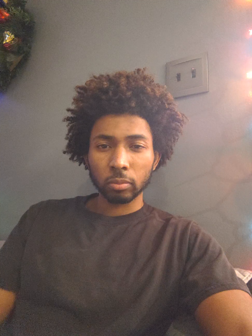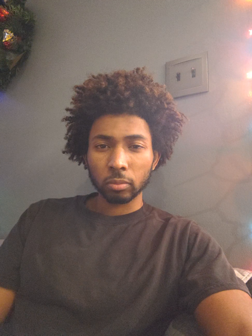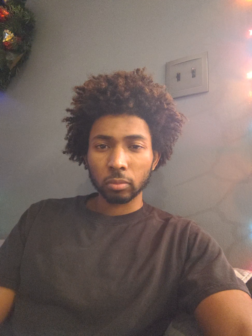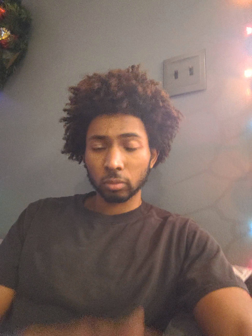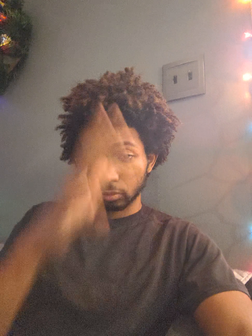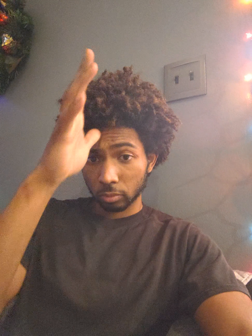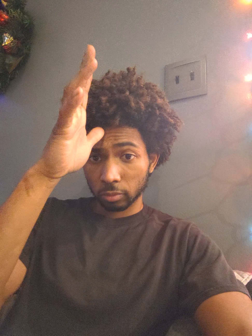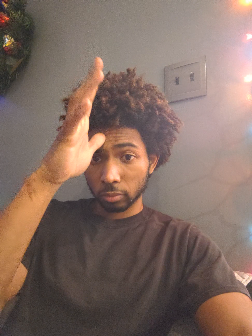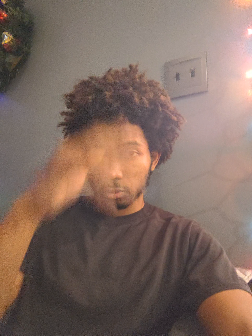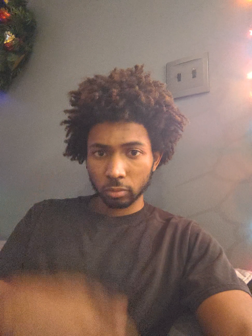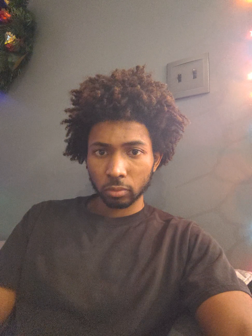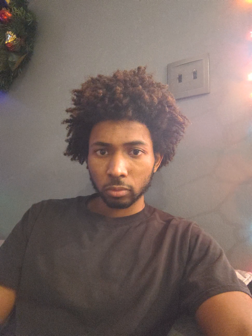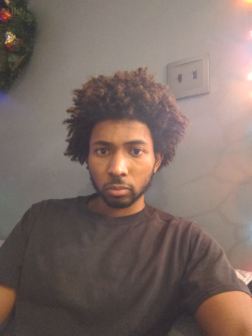dad